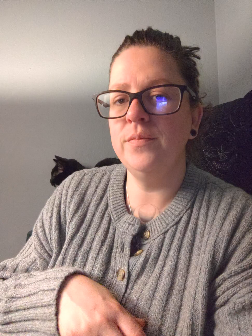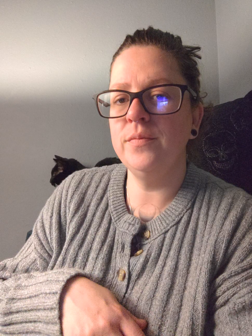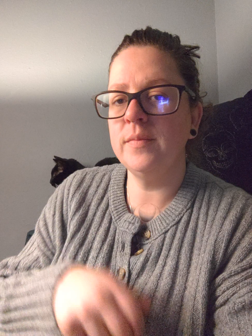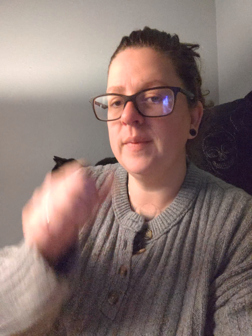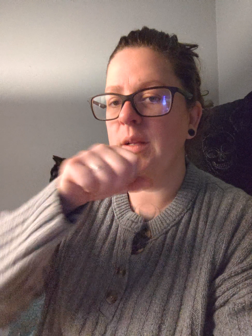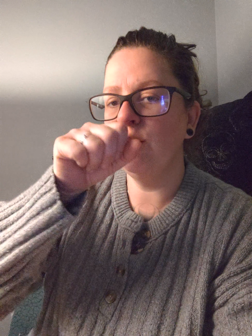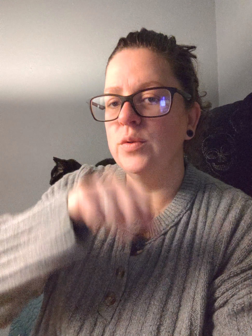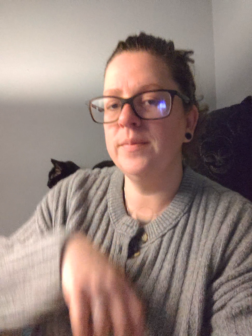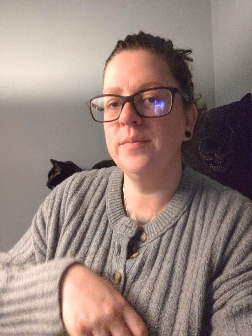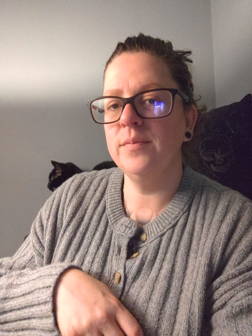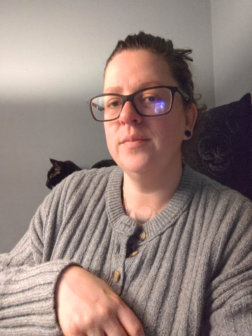ice cream